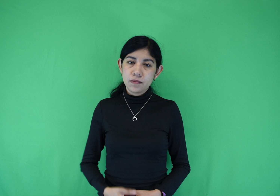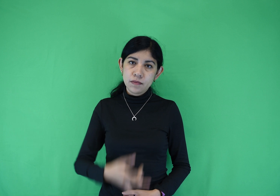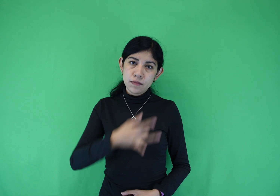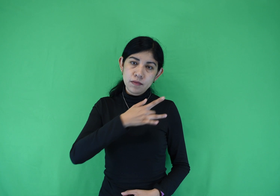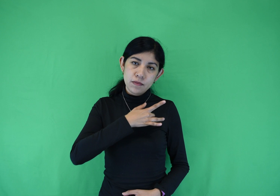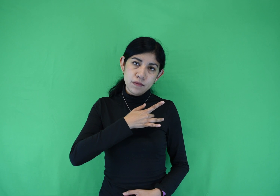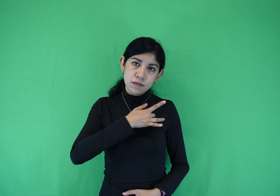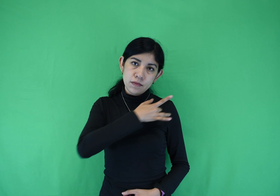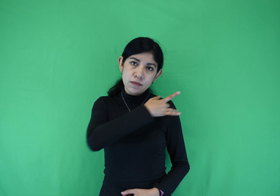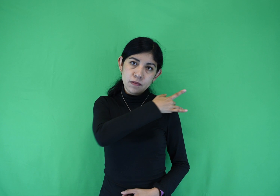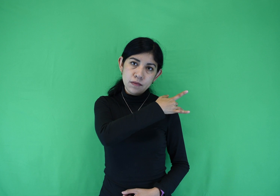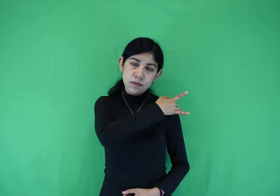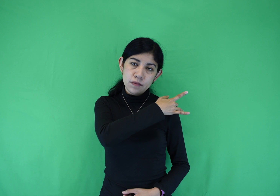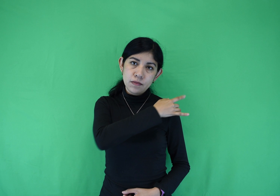sentir